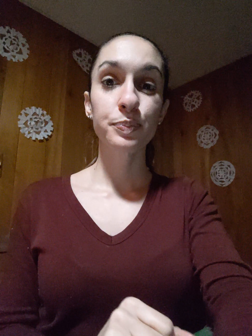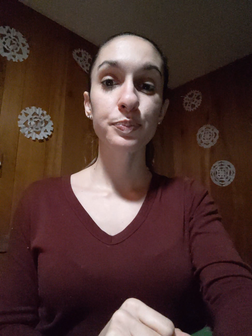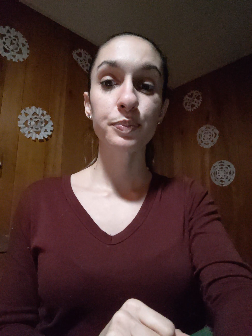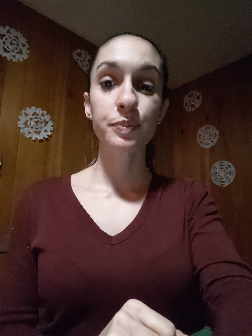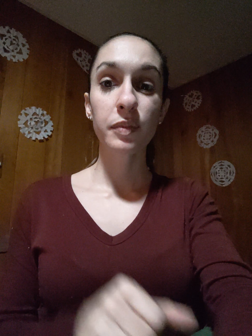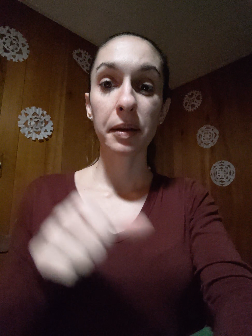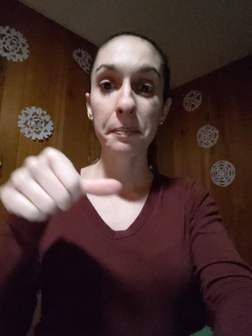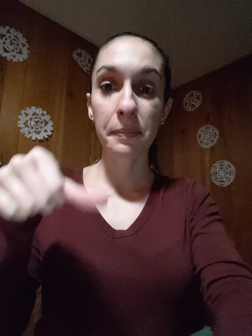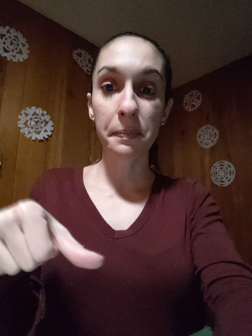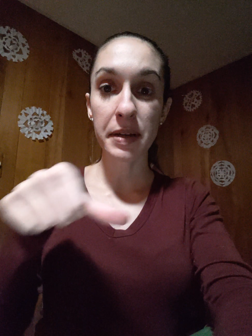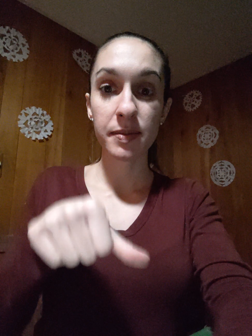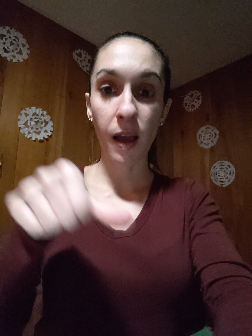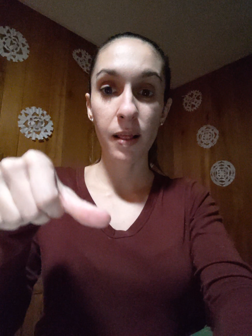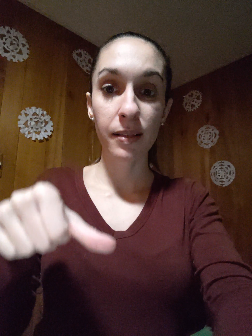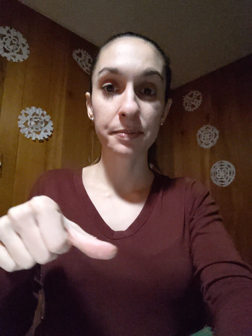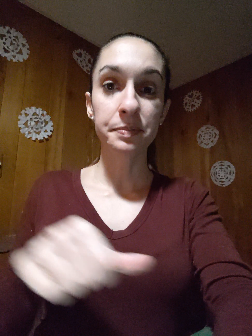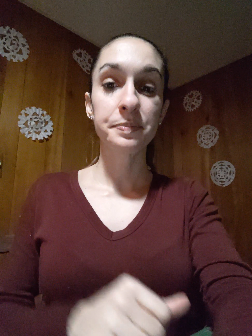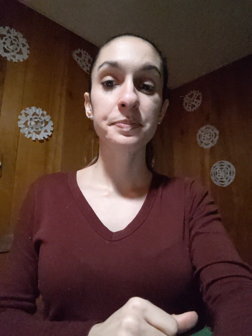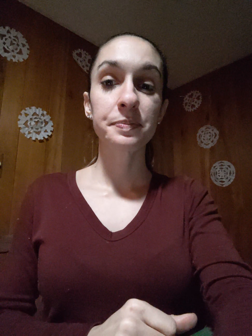puzzle